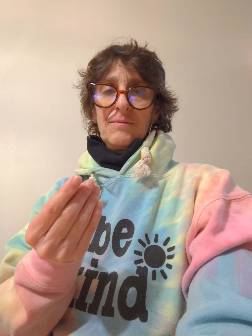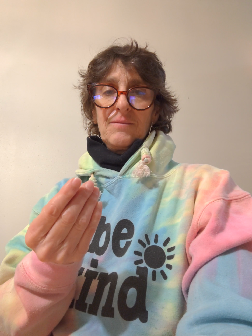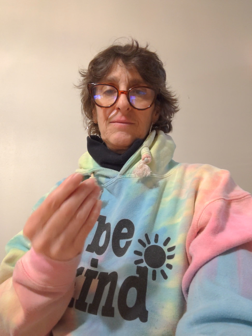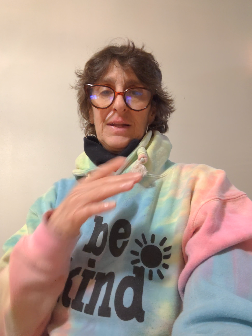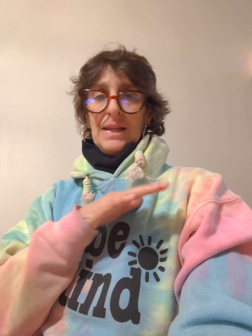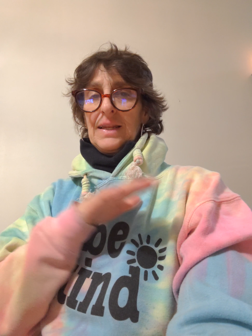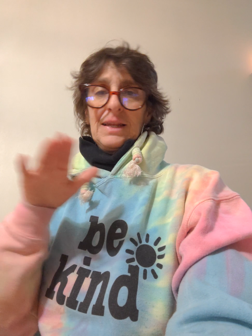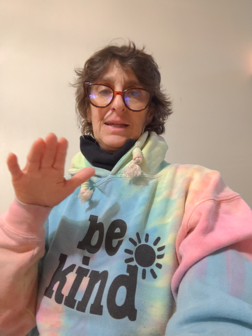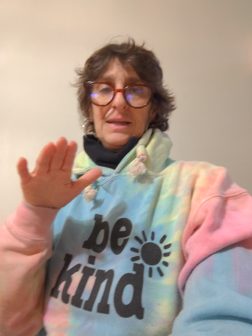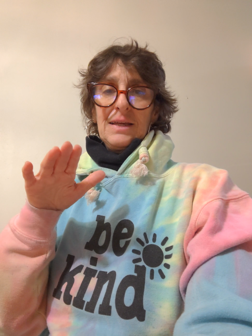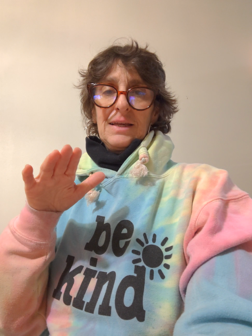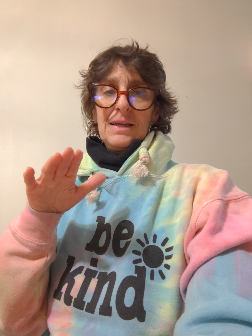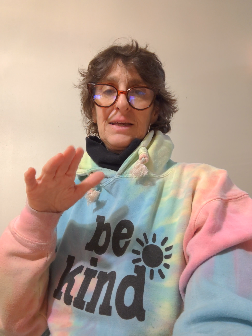clean